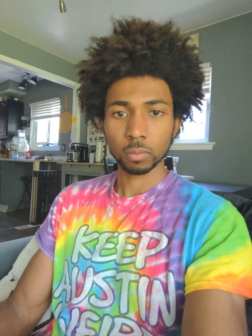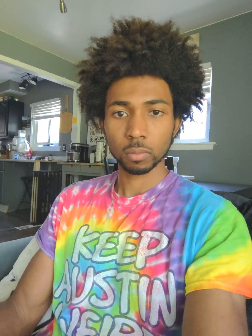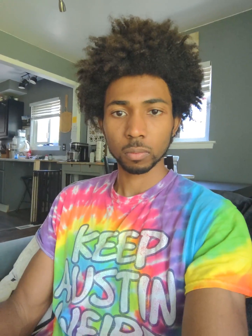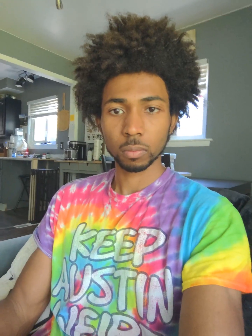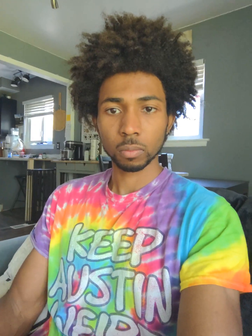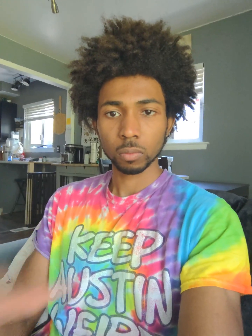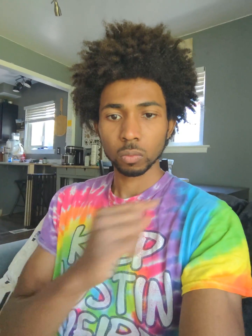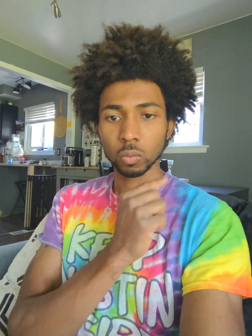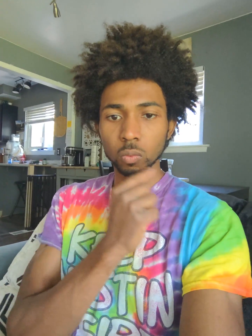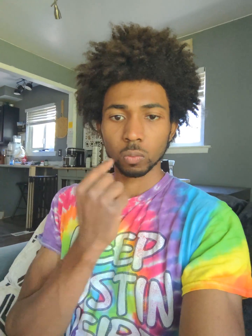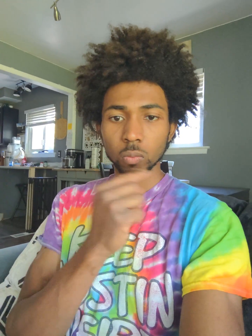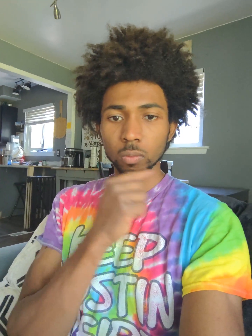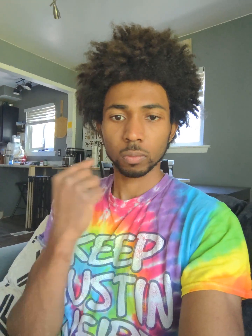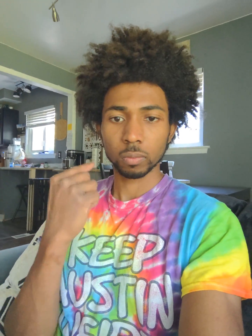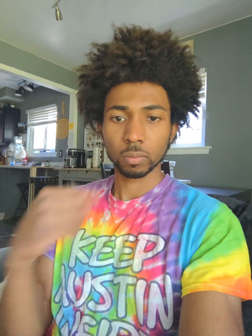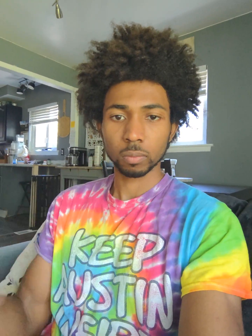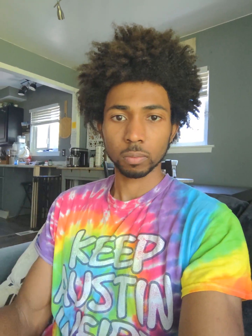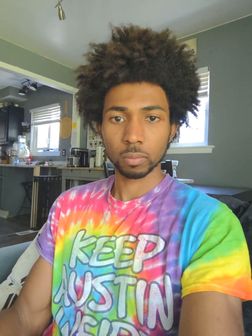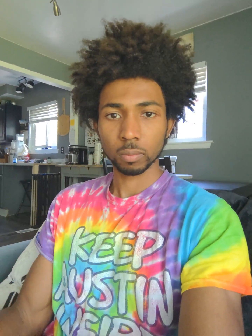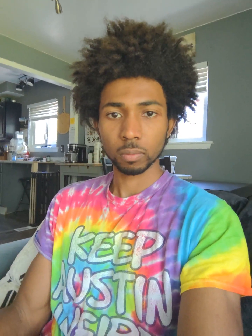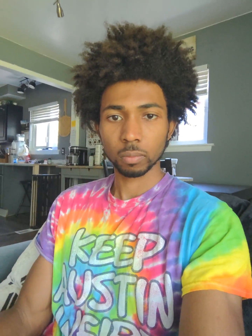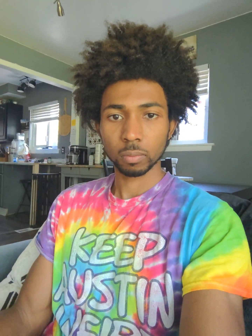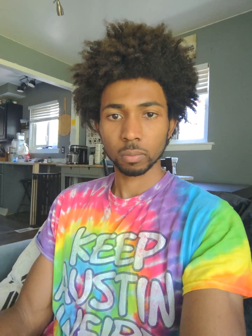glue